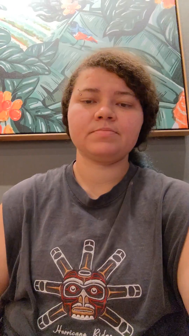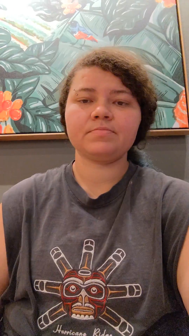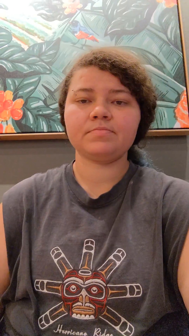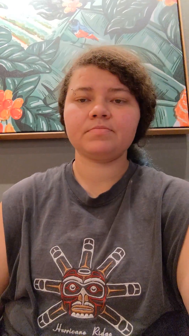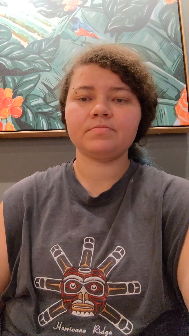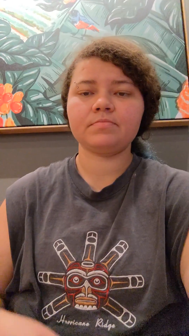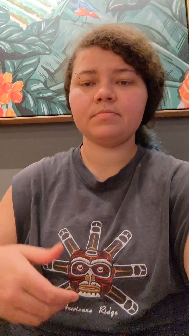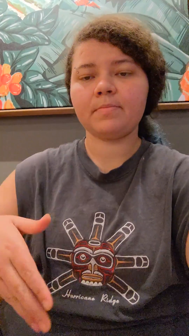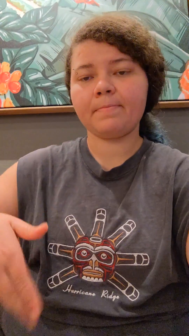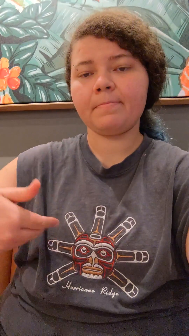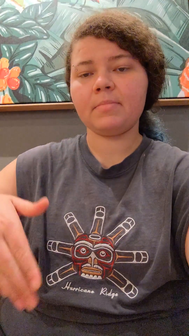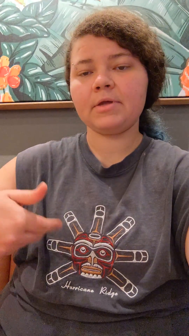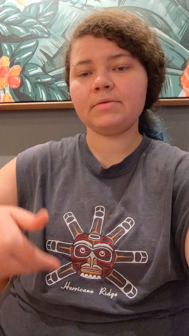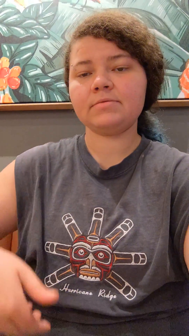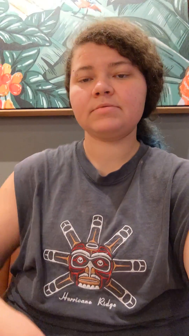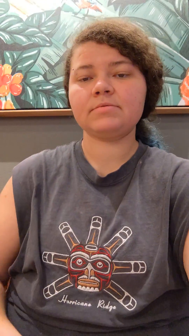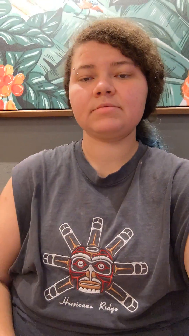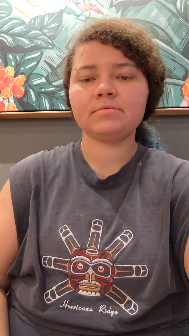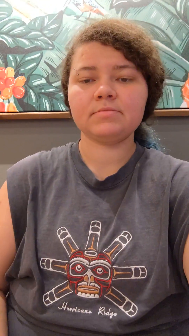pants